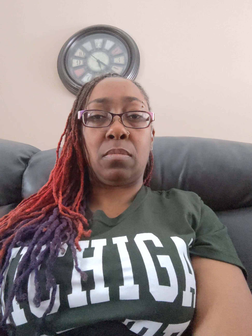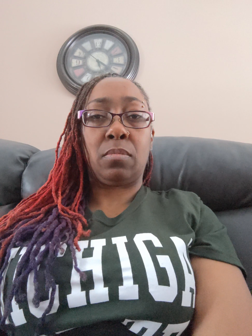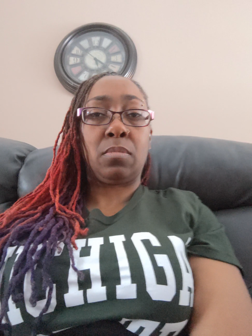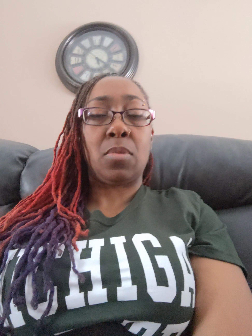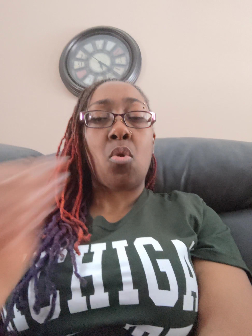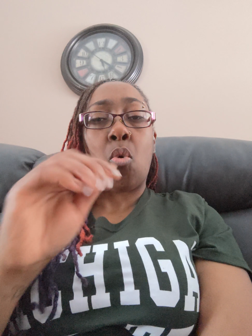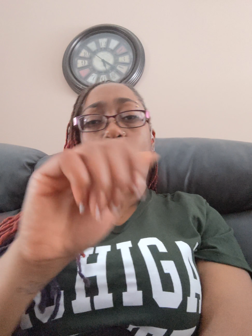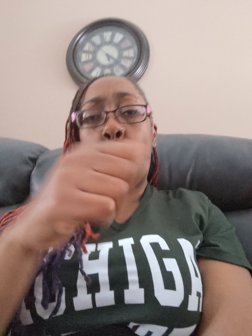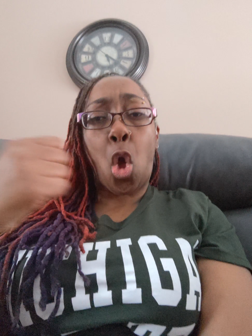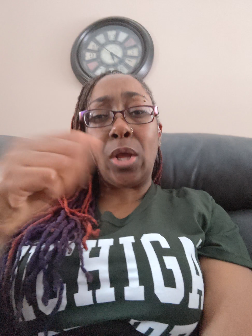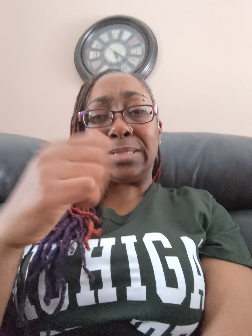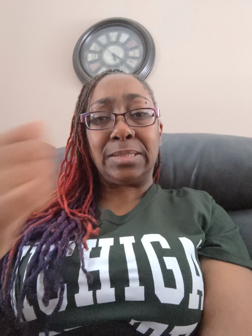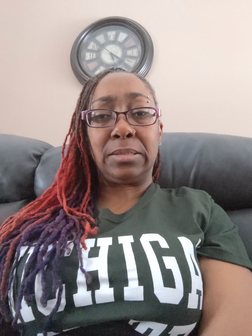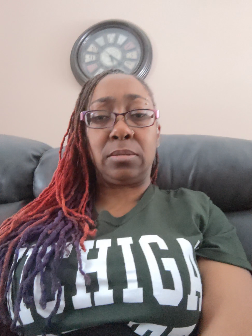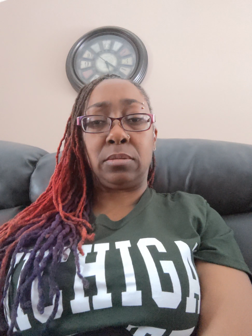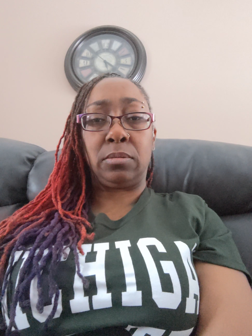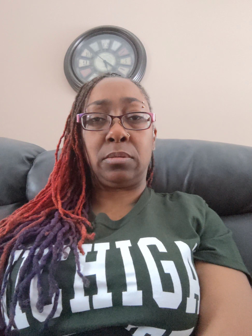closet